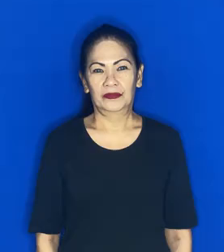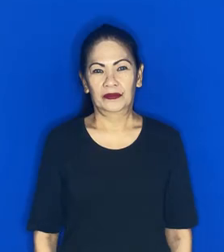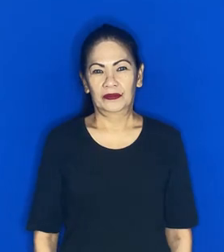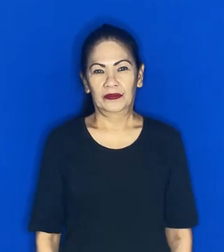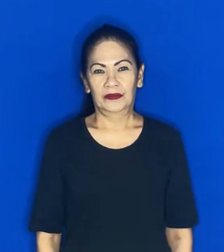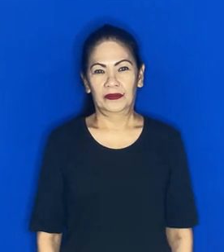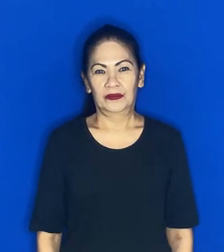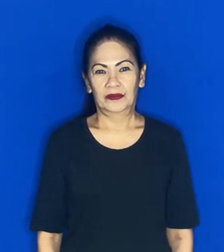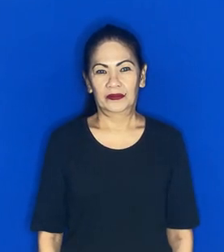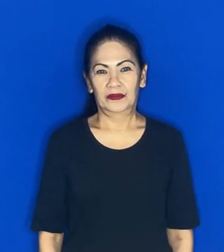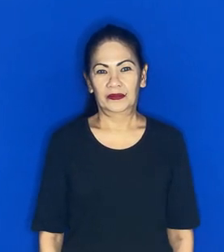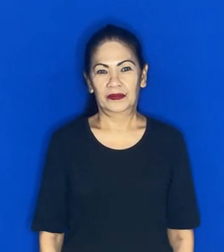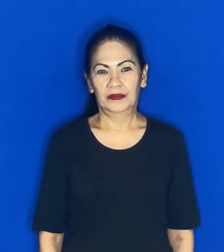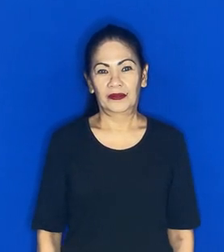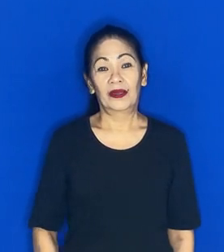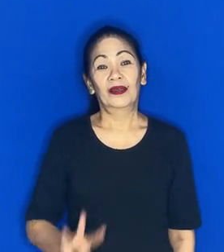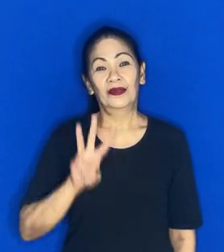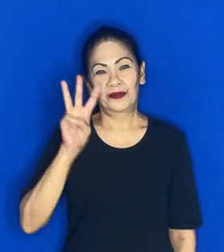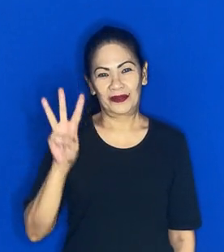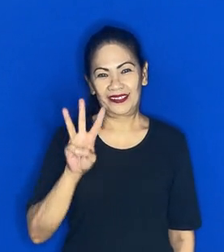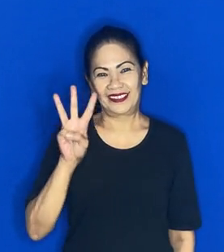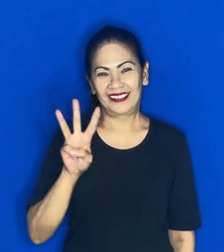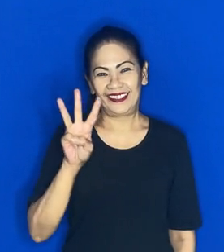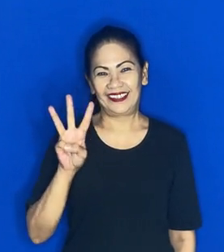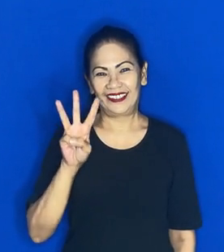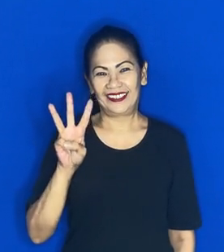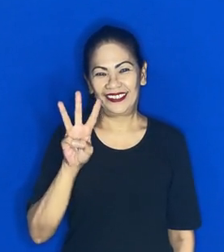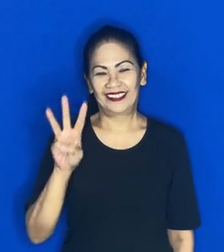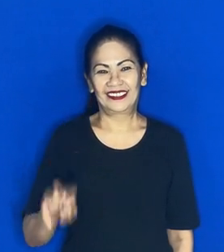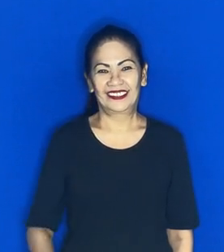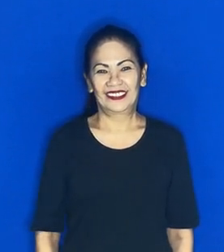wednesday